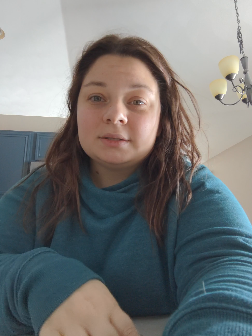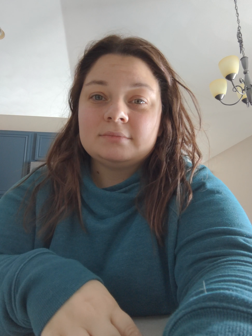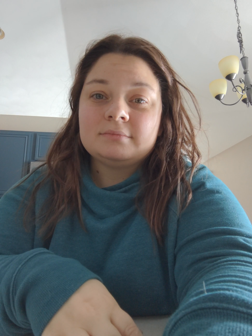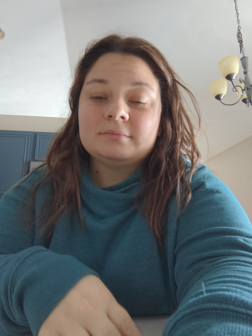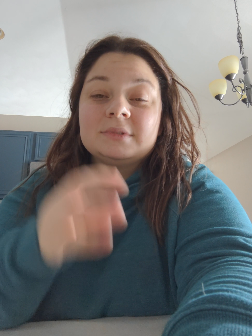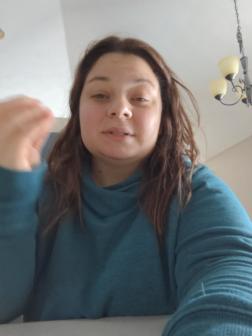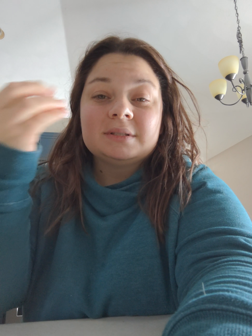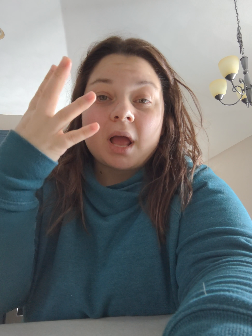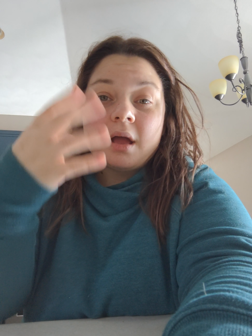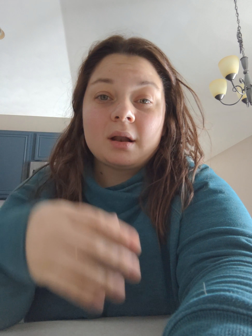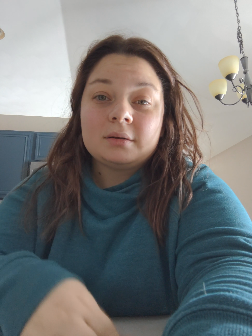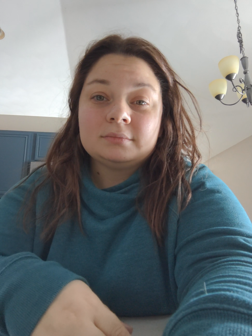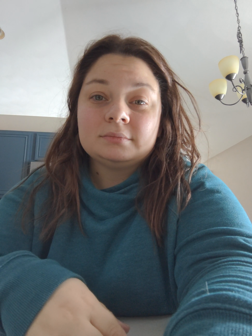sun